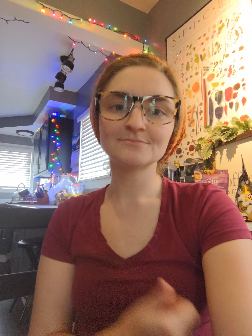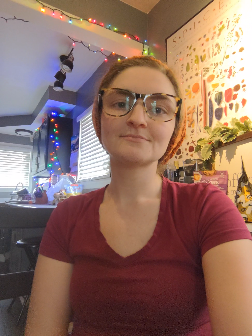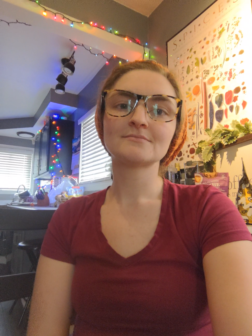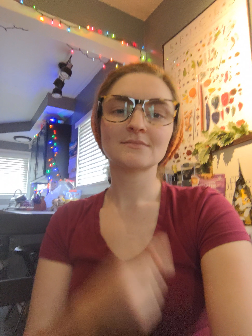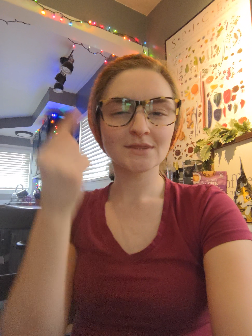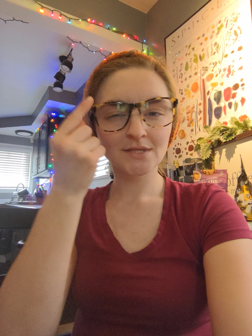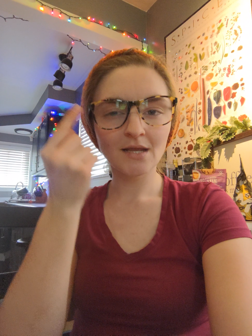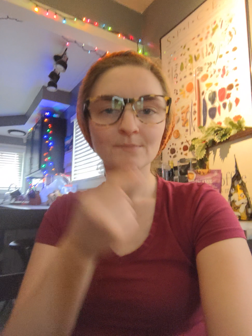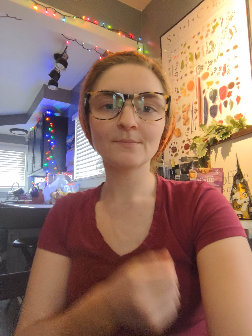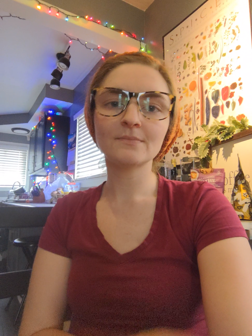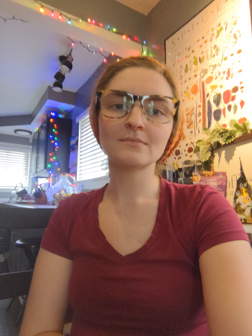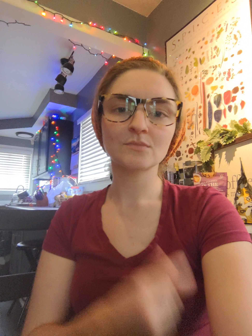think